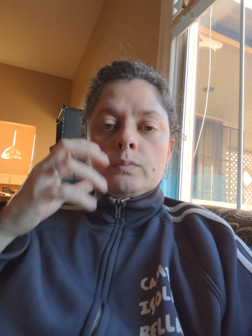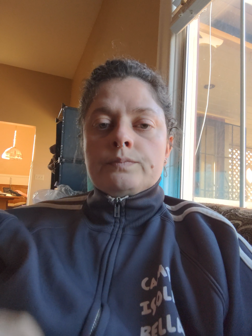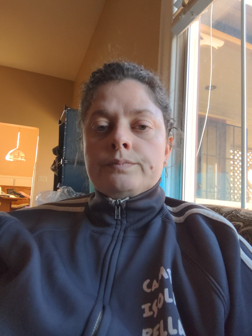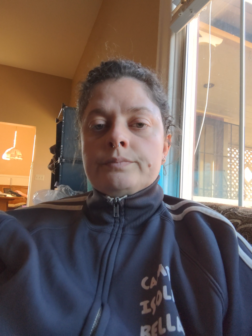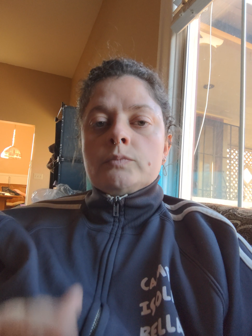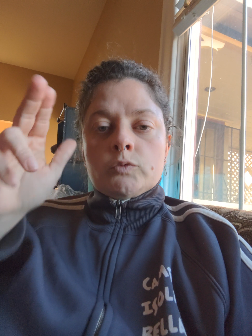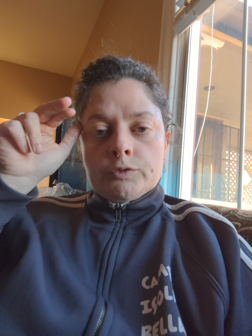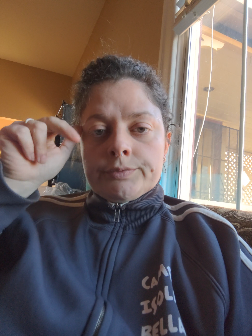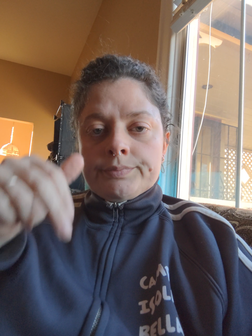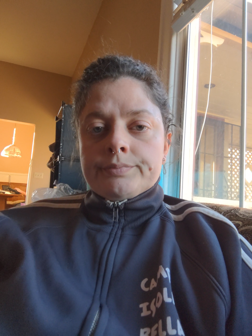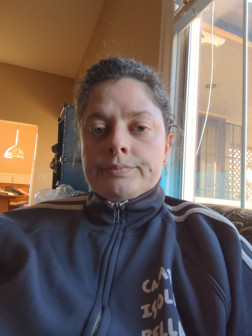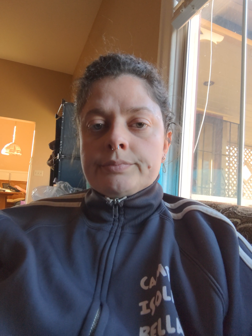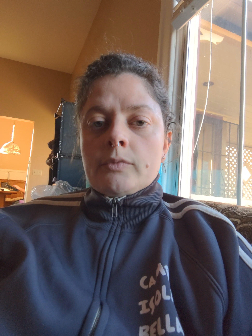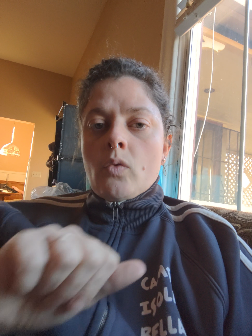horse